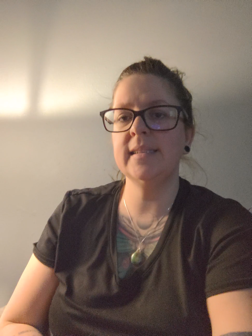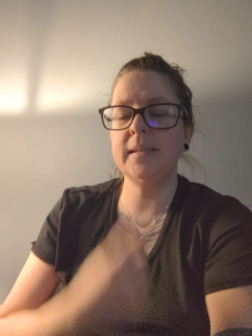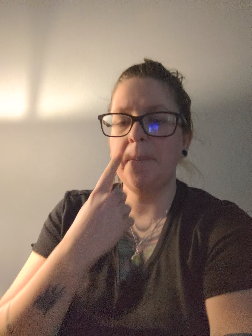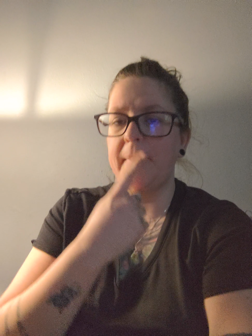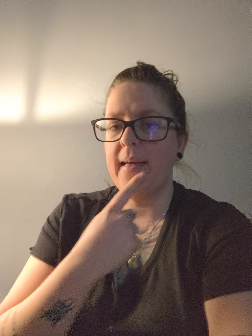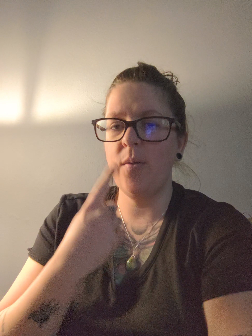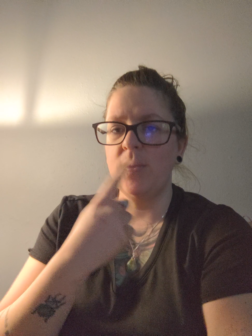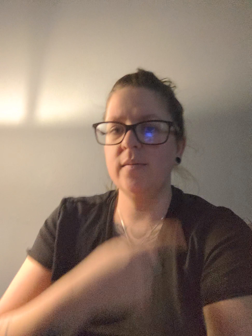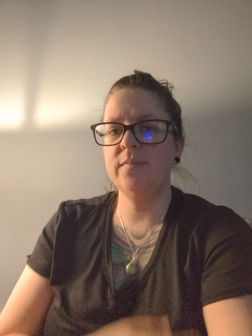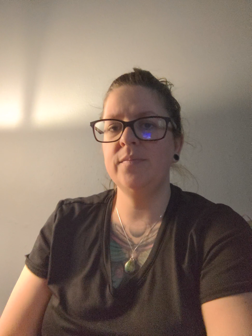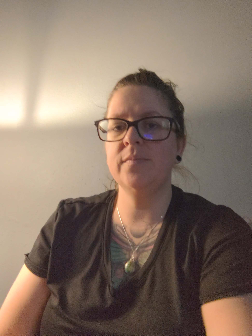mouth